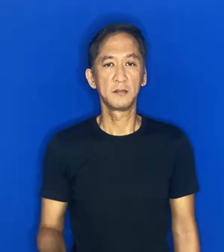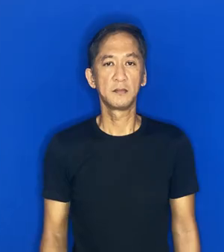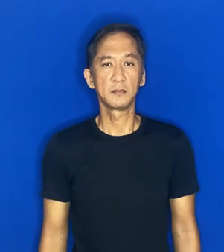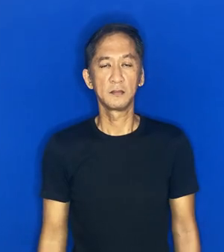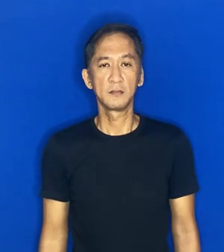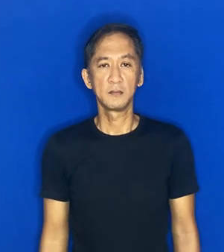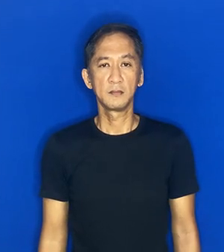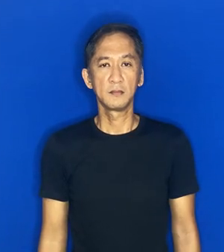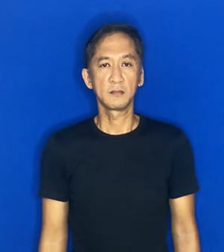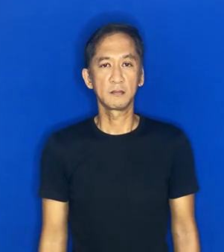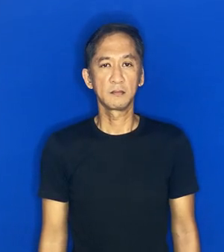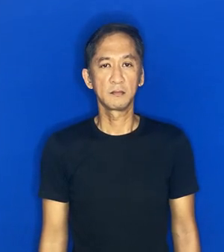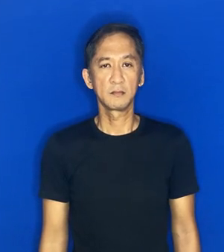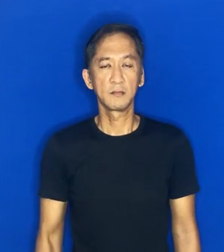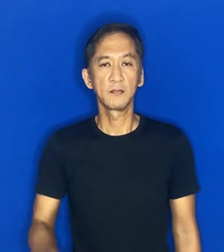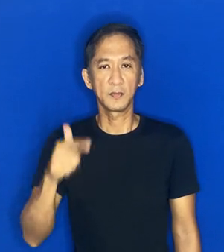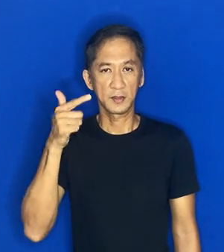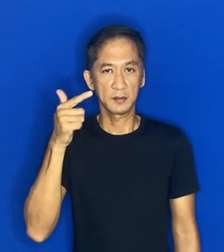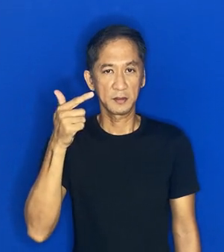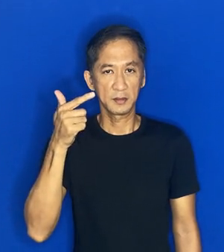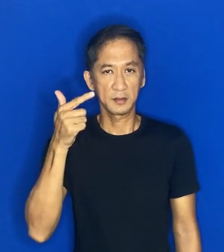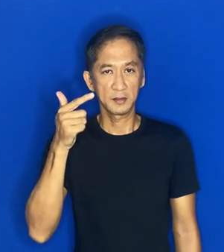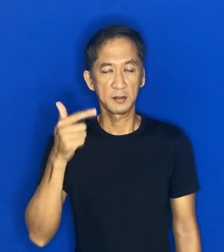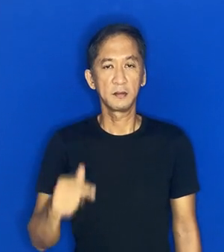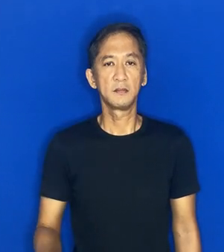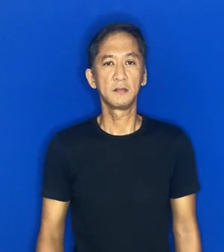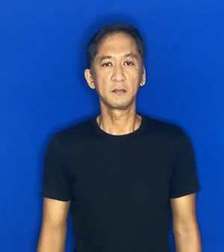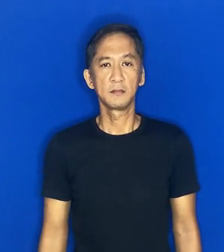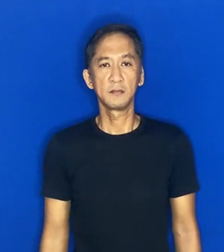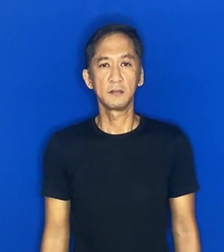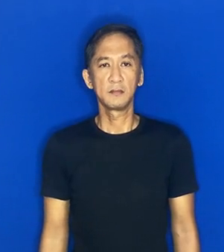green